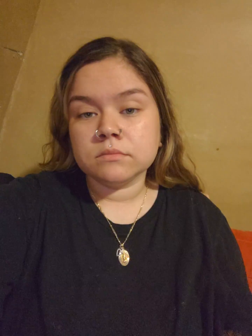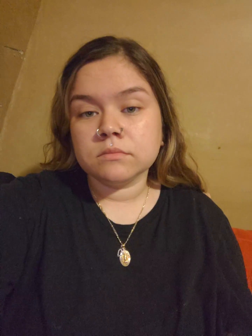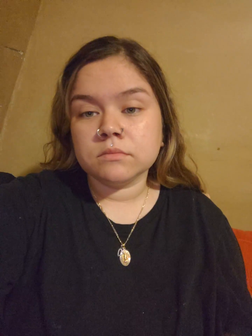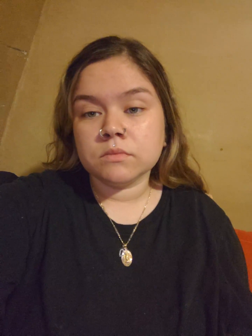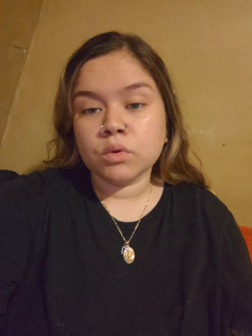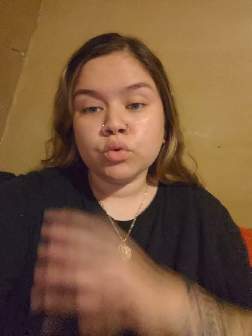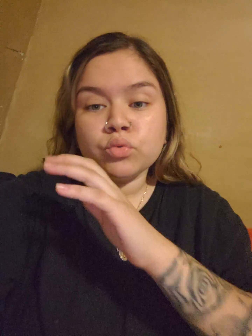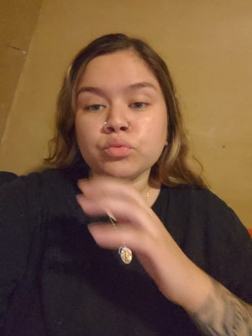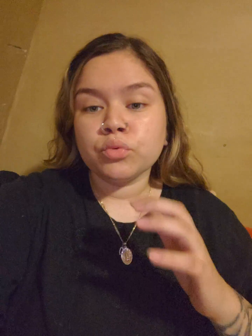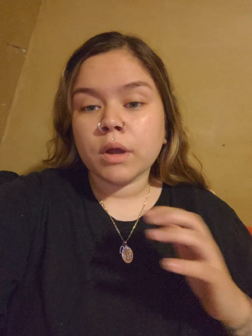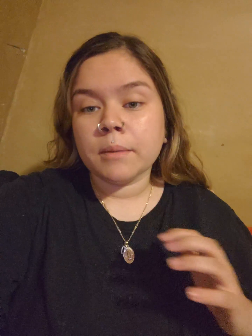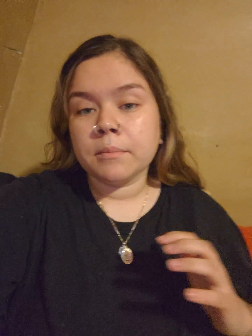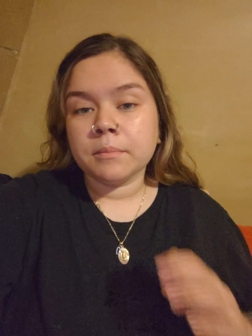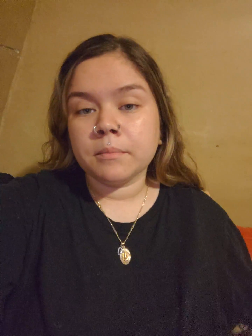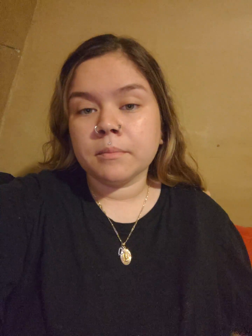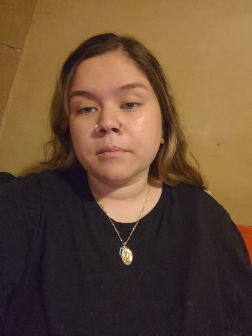grapes